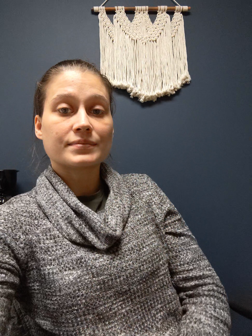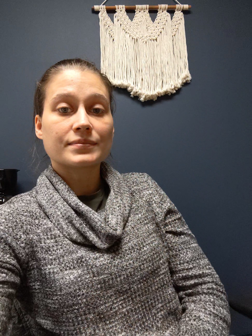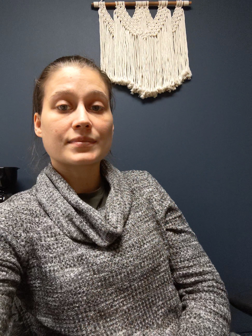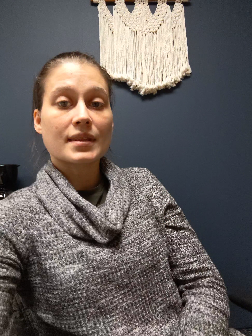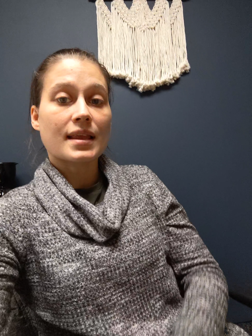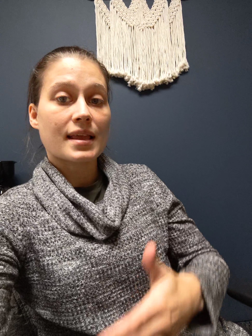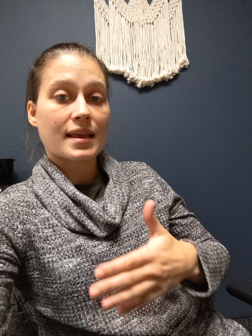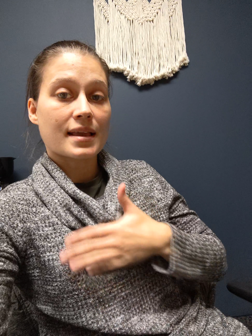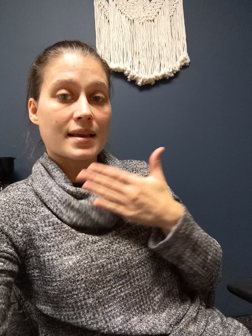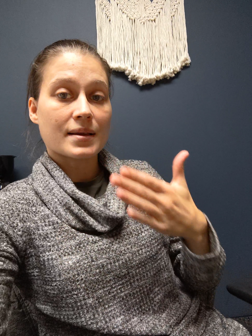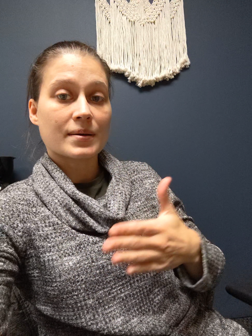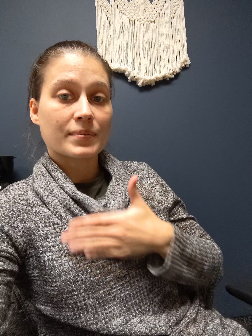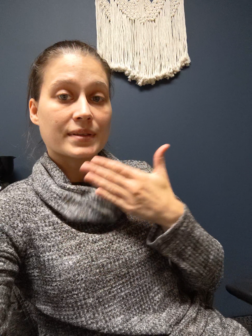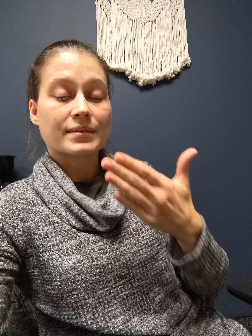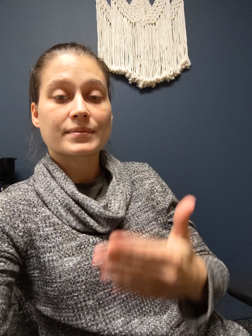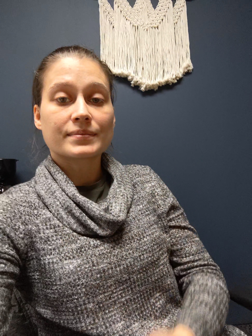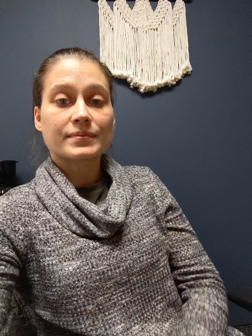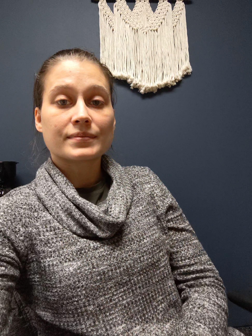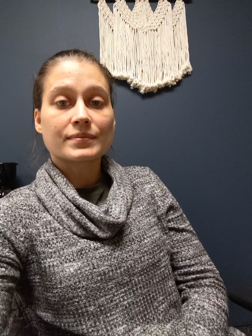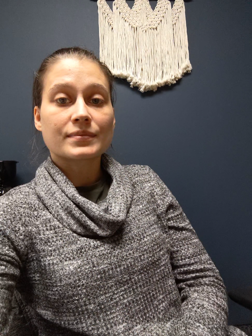happy